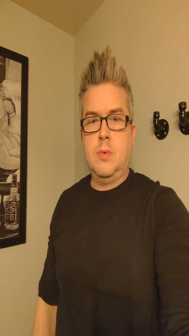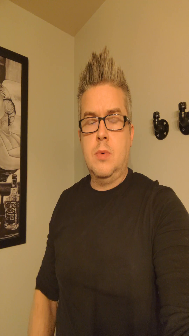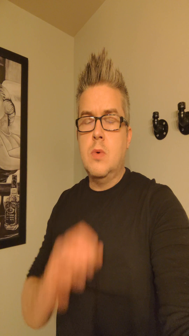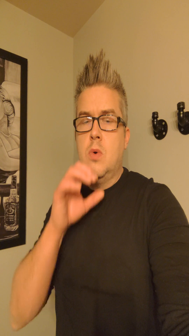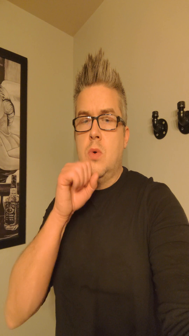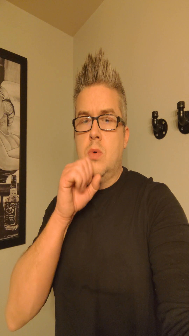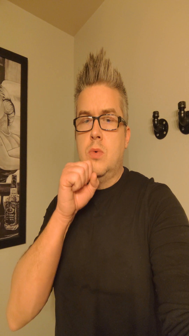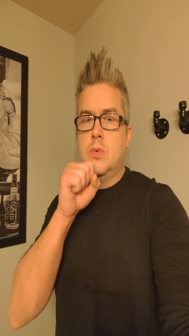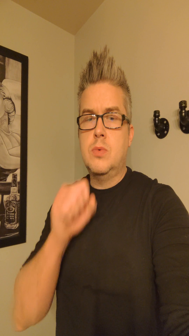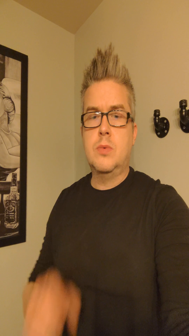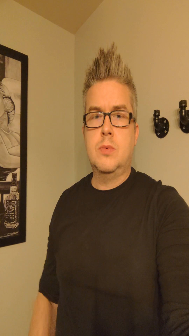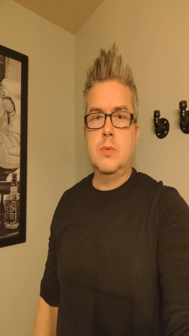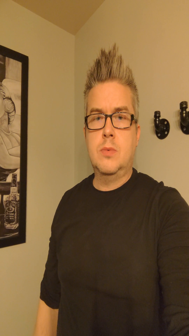orange